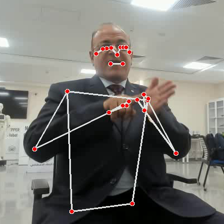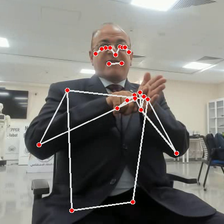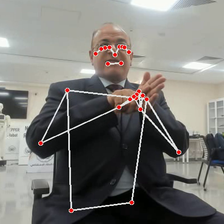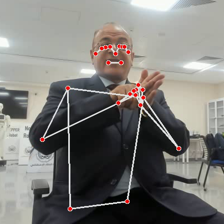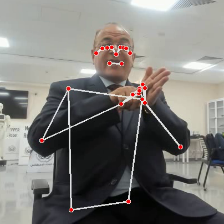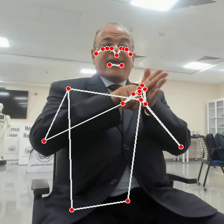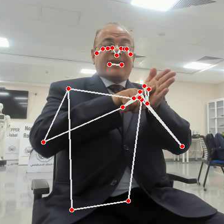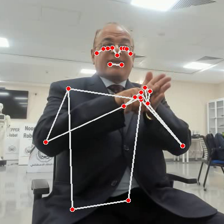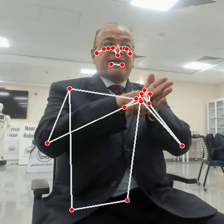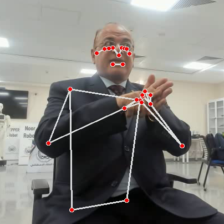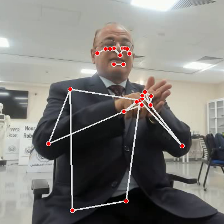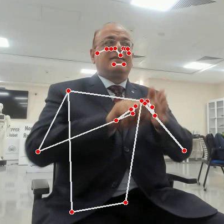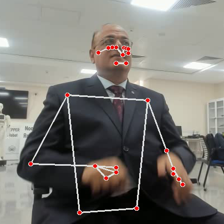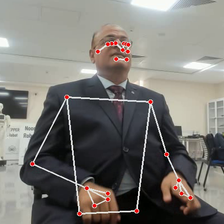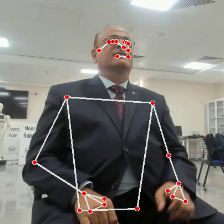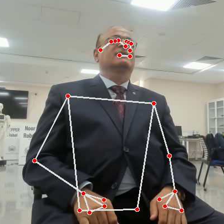fatan